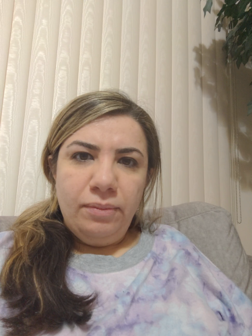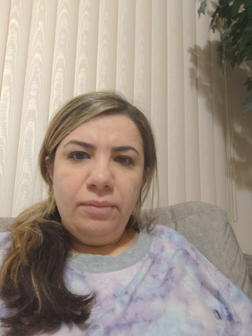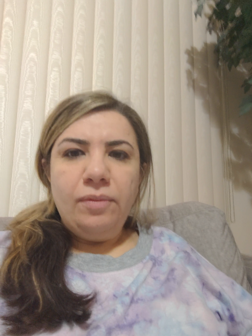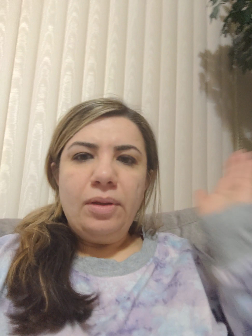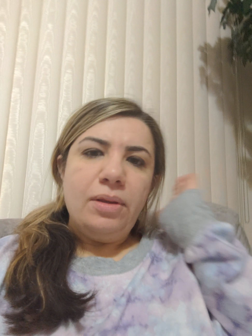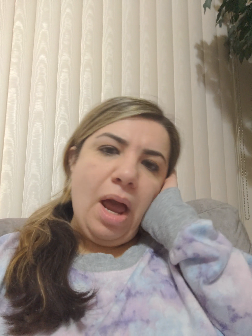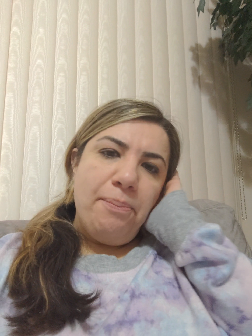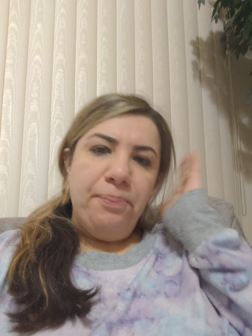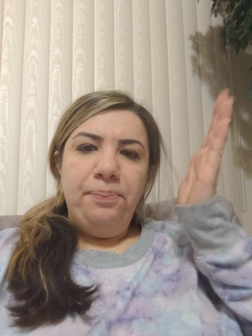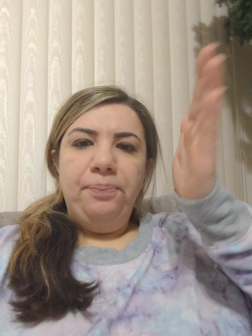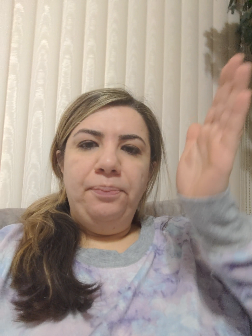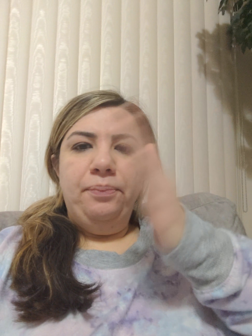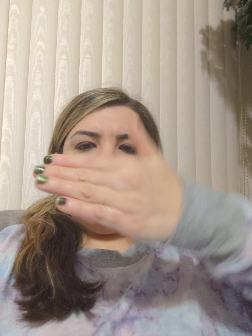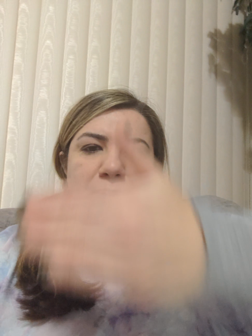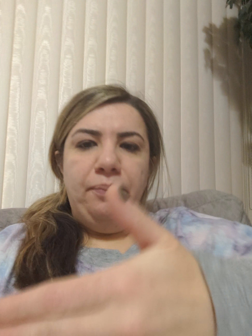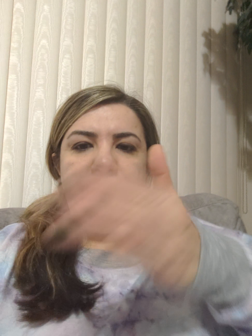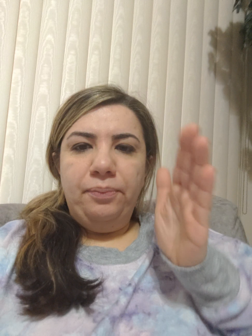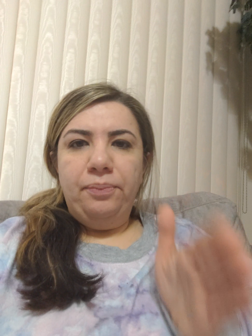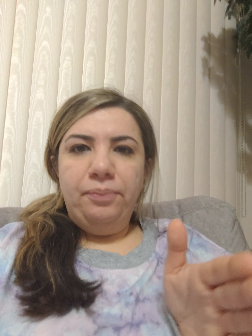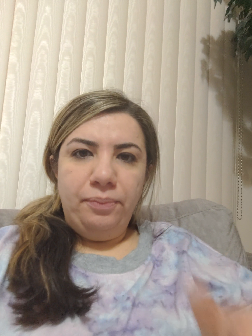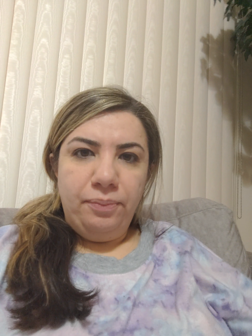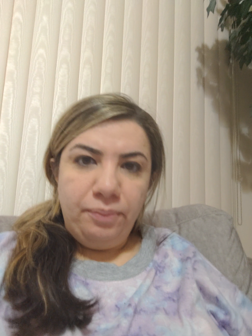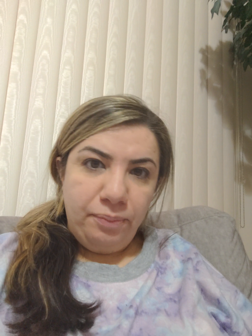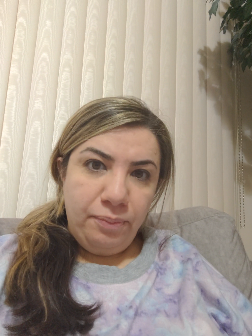bedroom